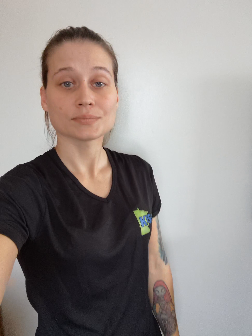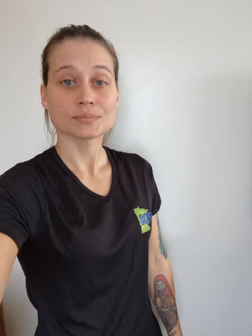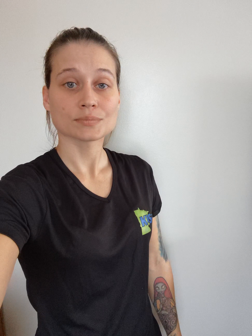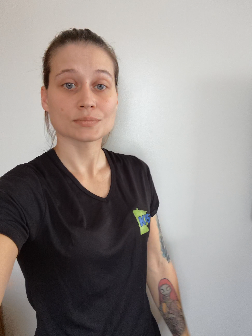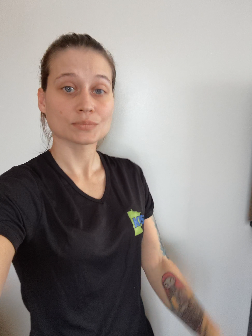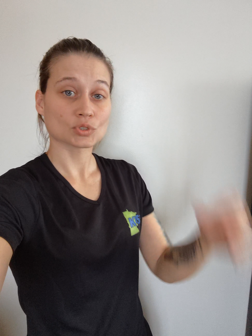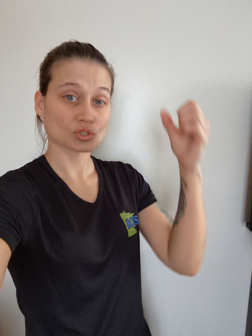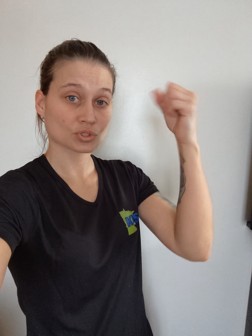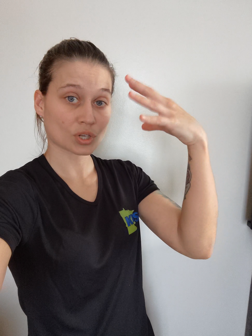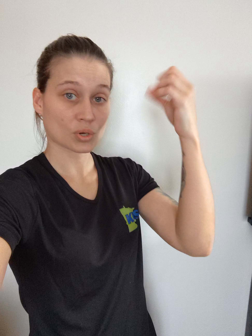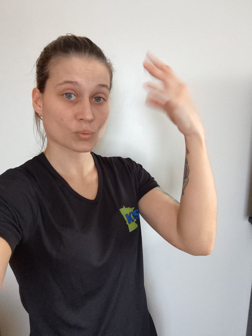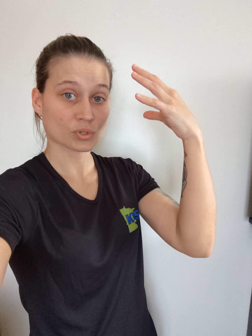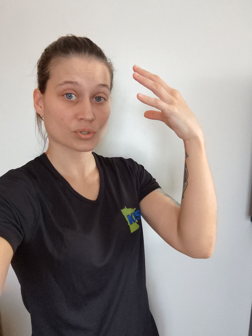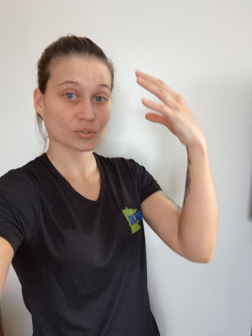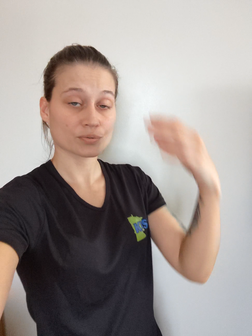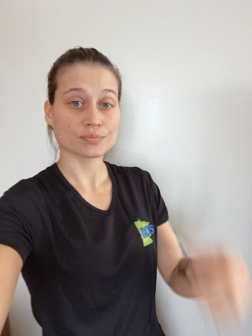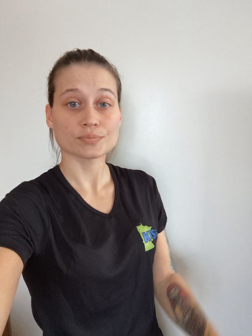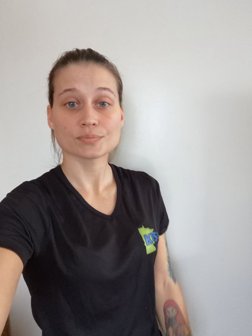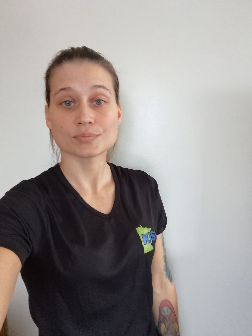shower